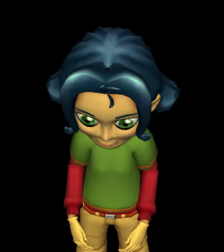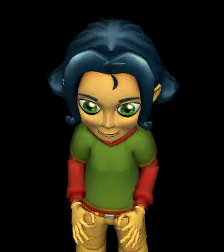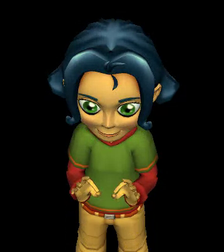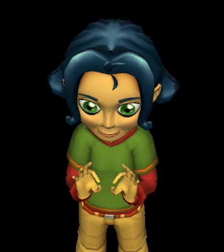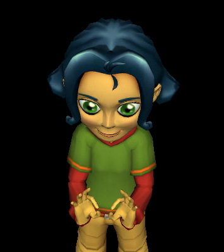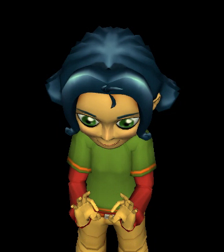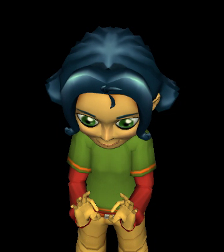فقط